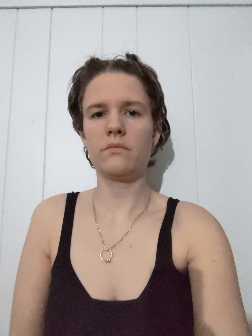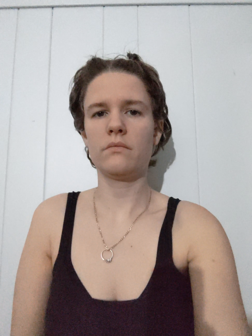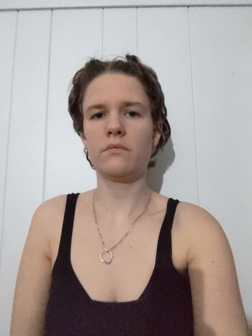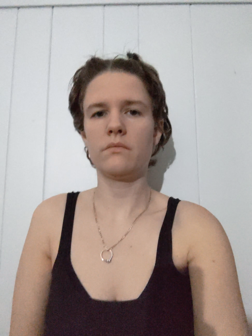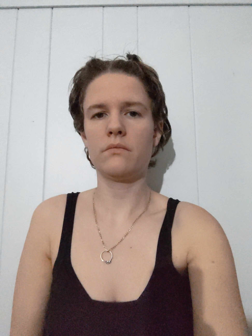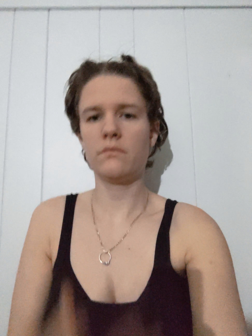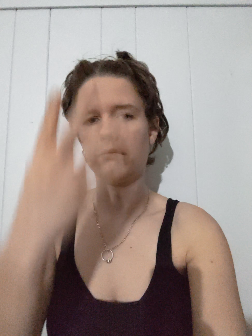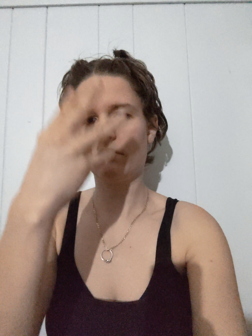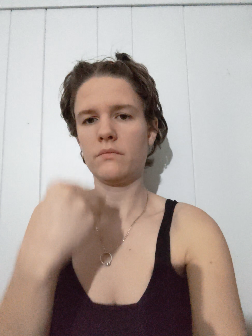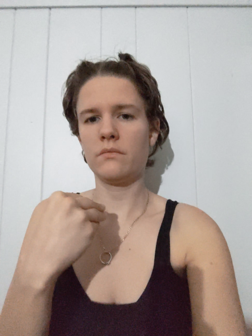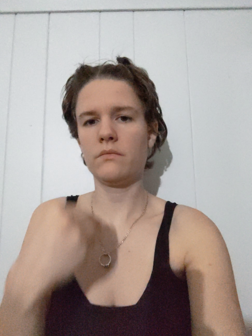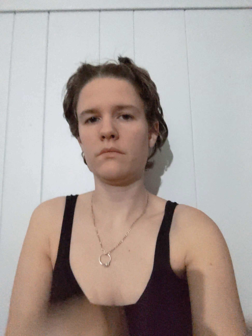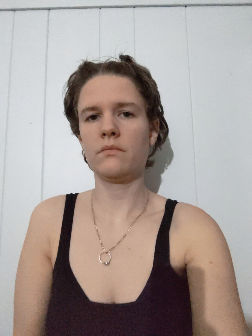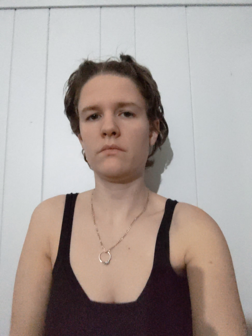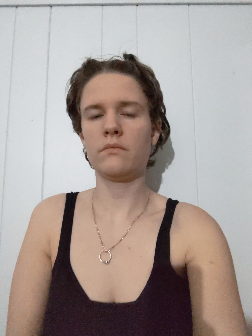sleep